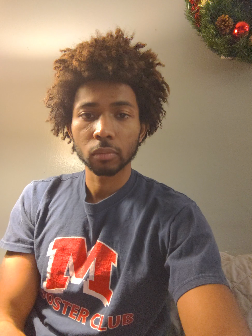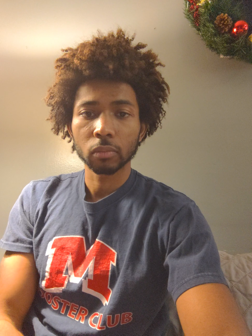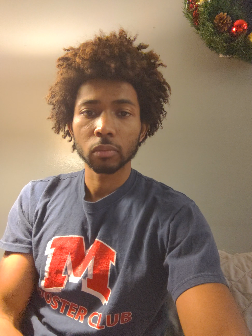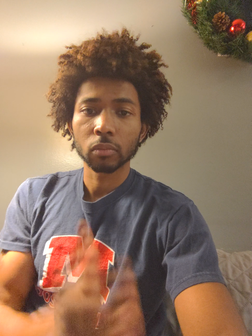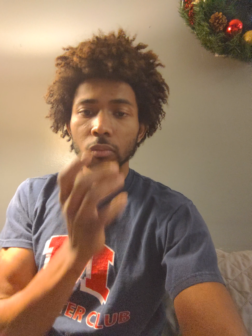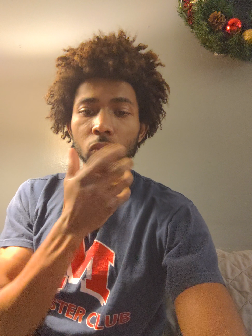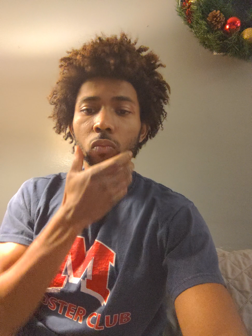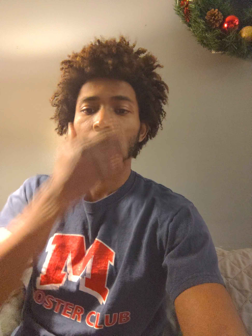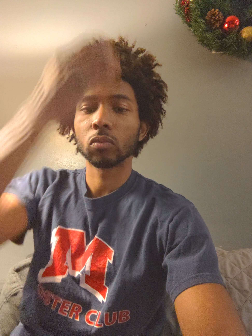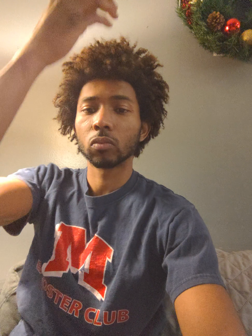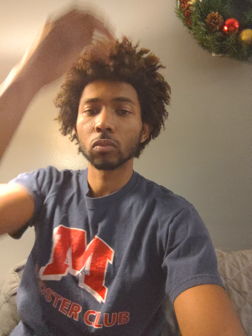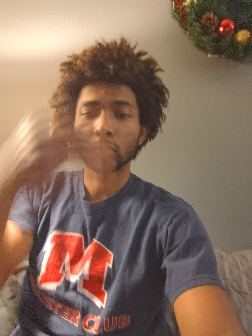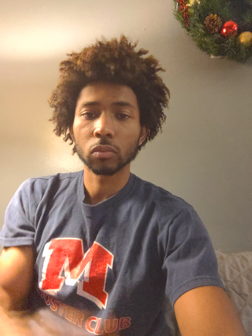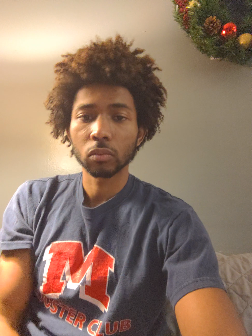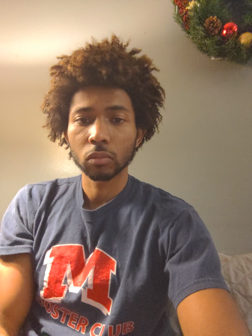giraffe